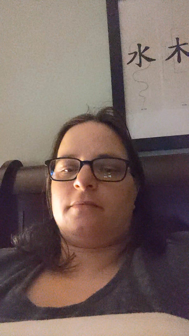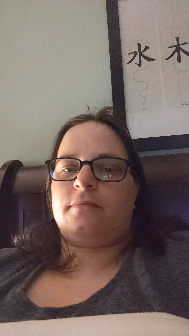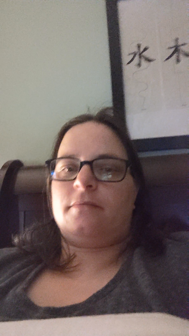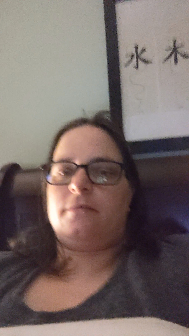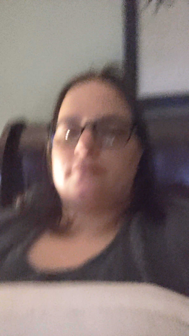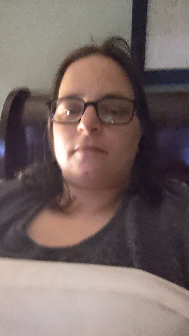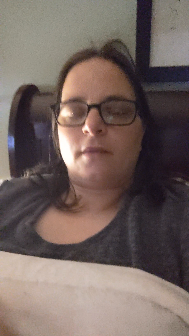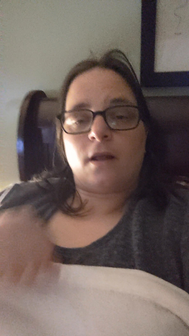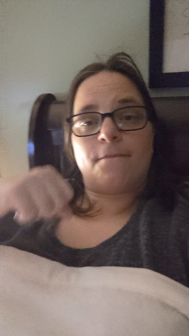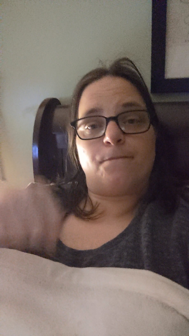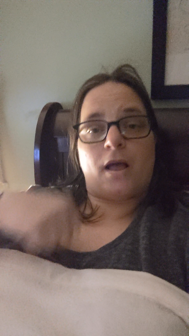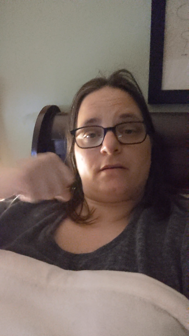bicycle